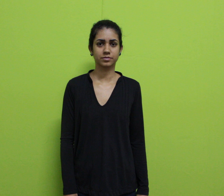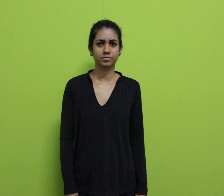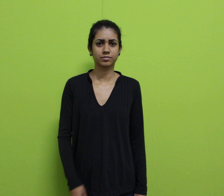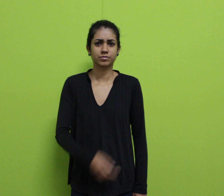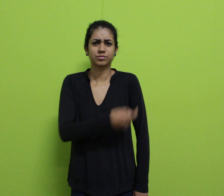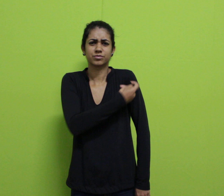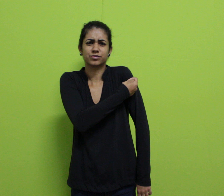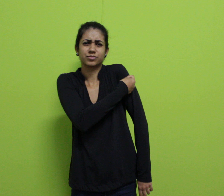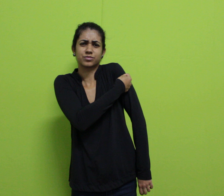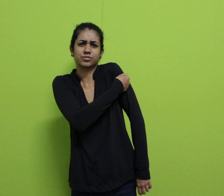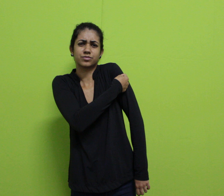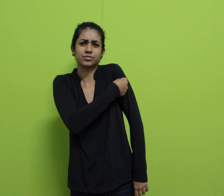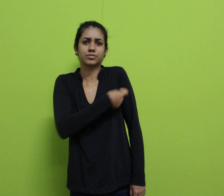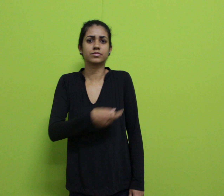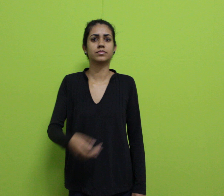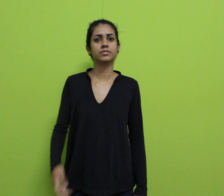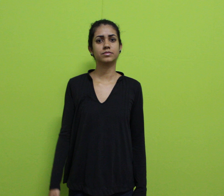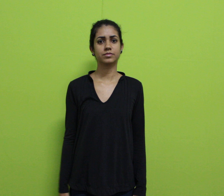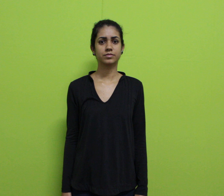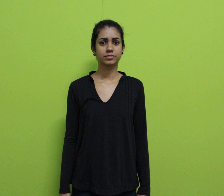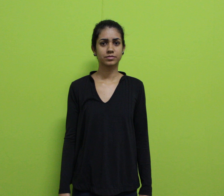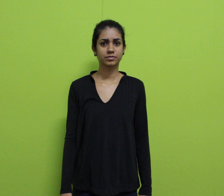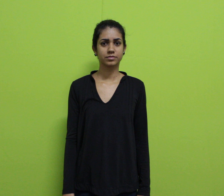vacina